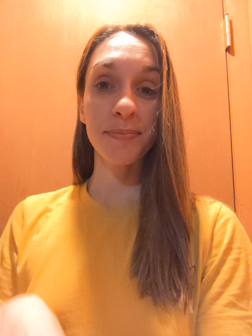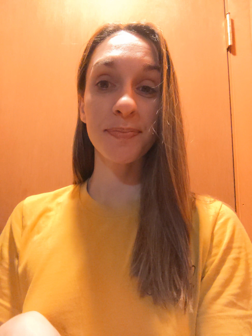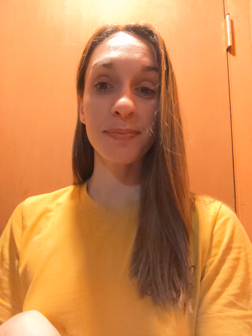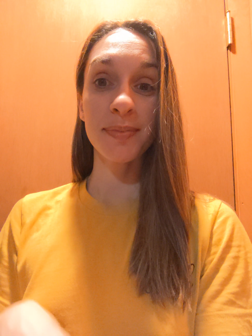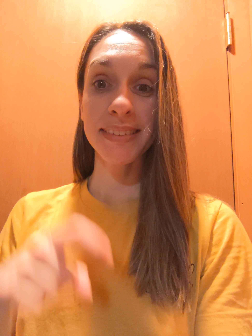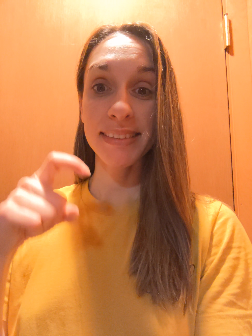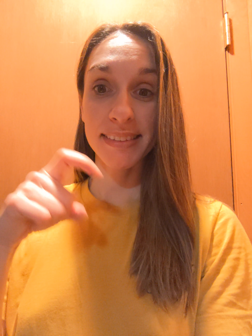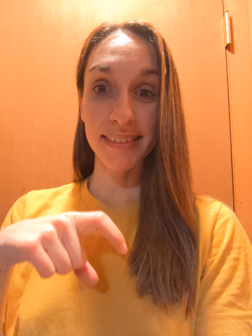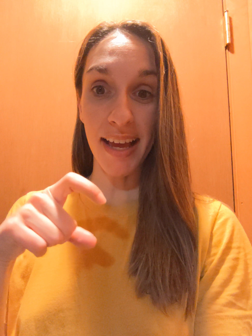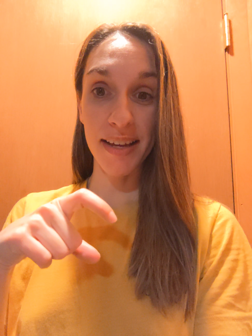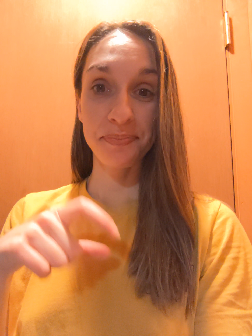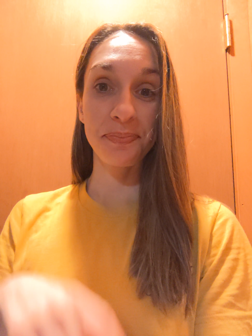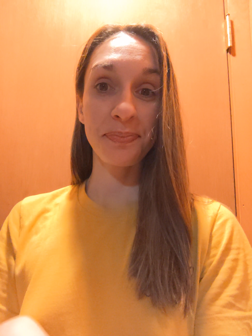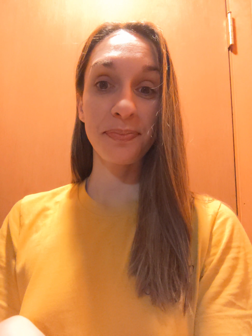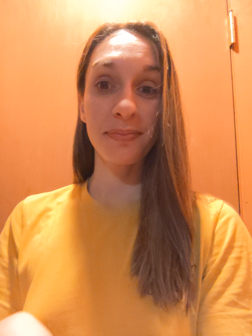time